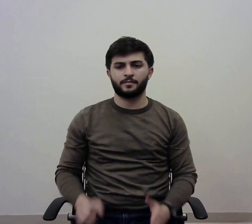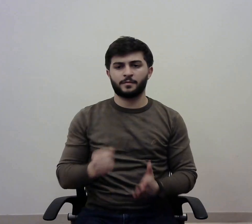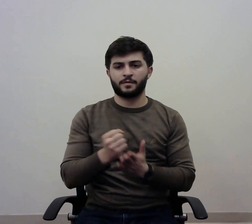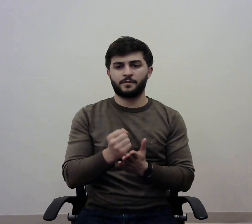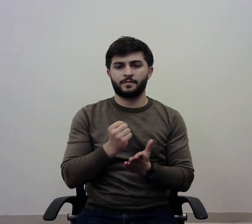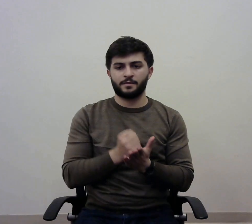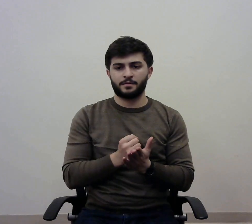viza